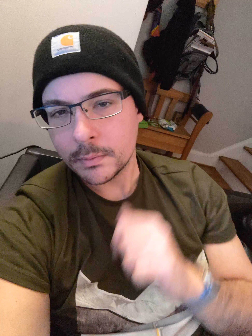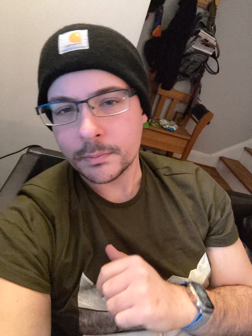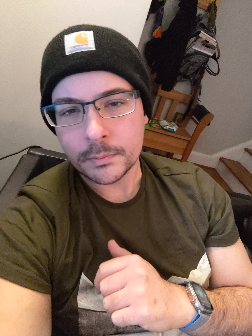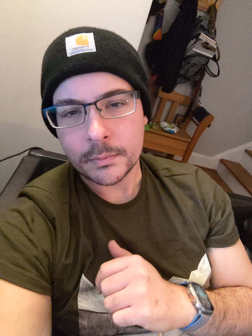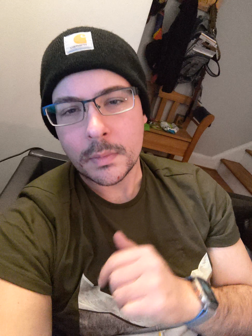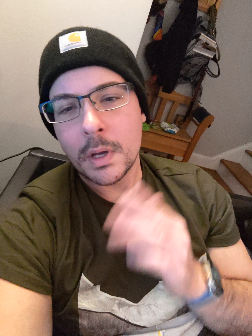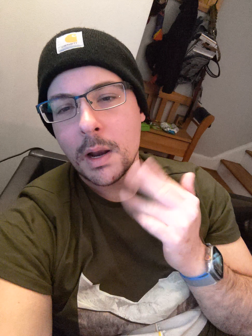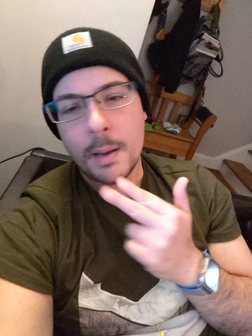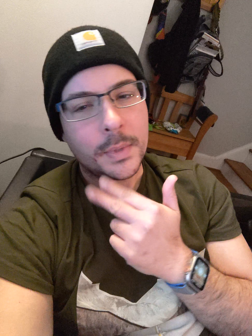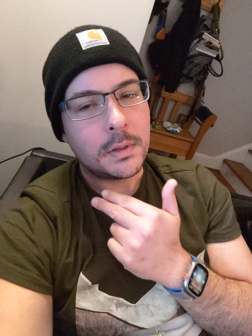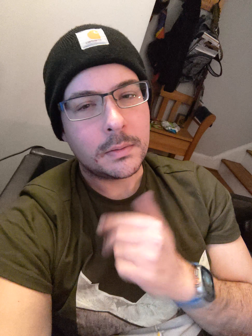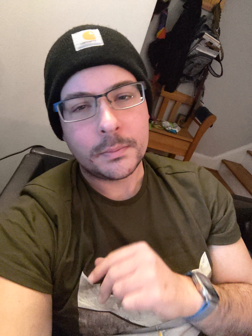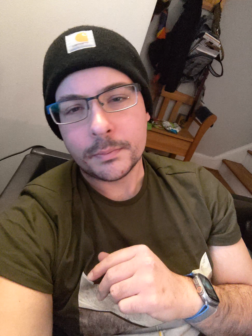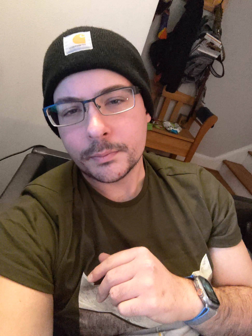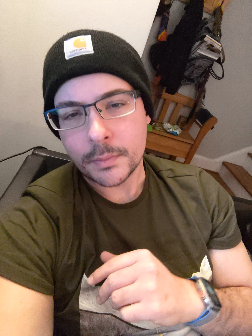napkin